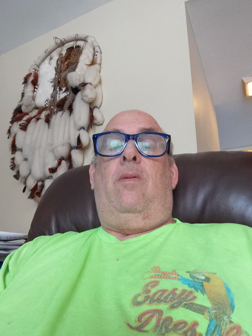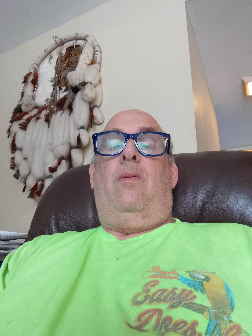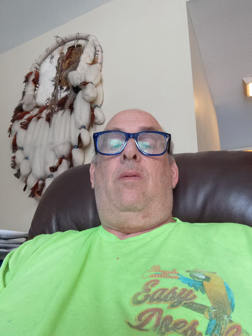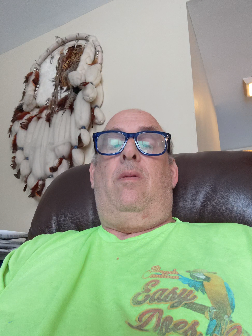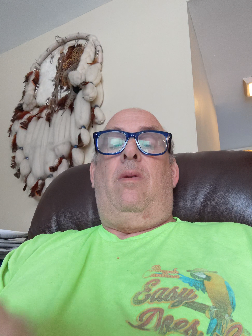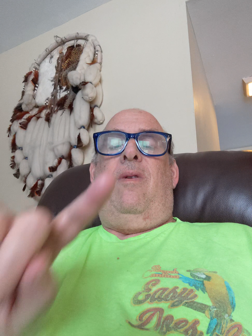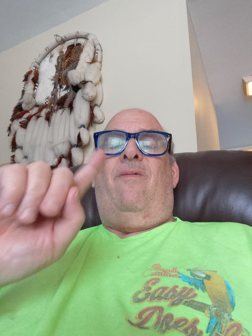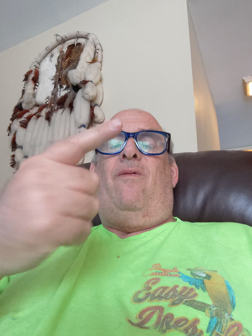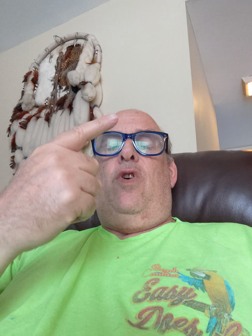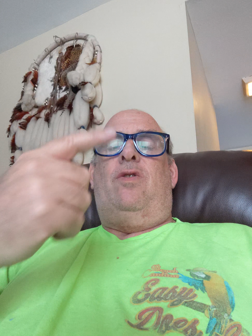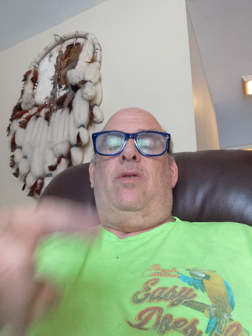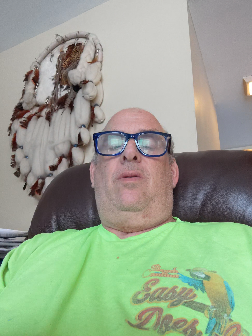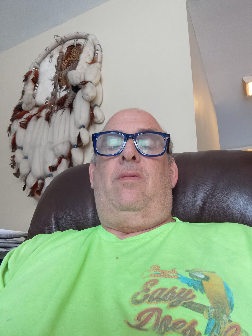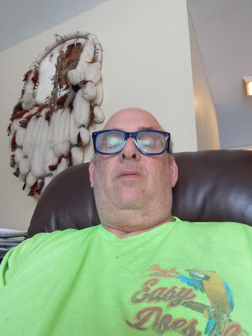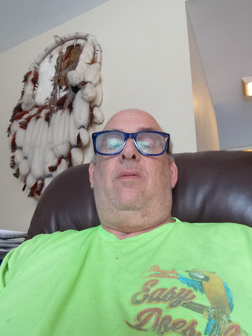first